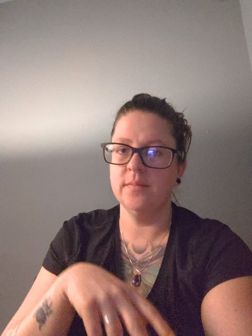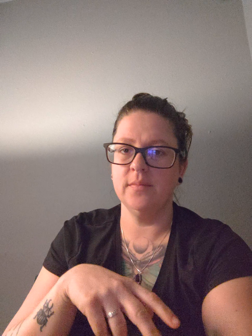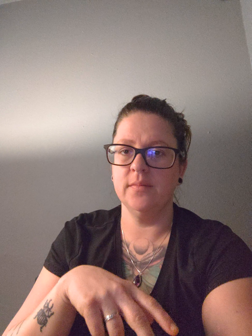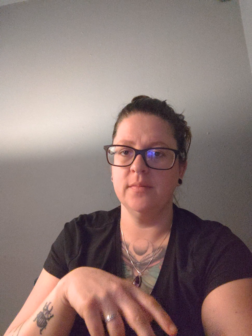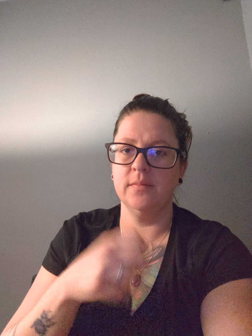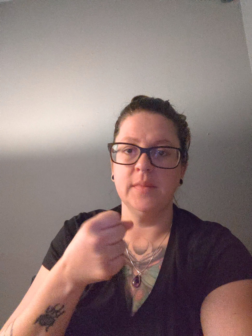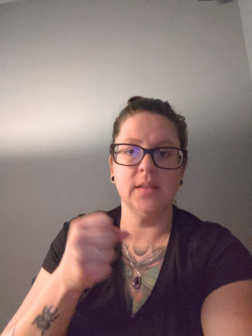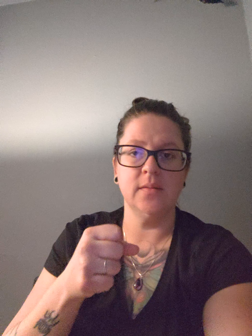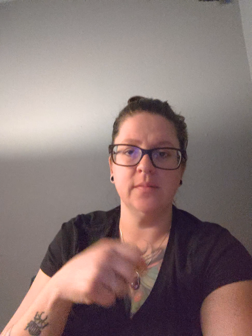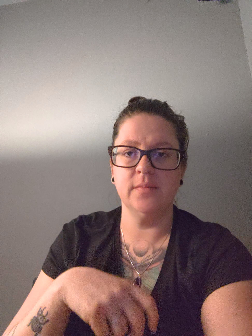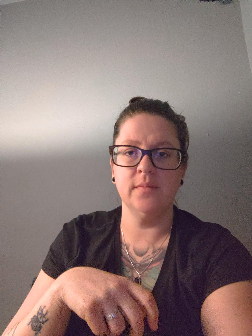make